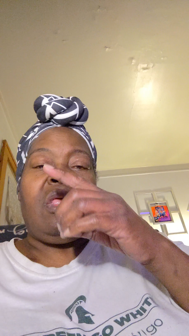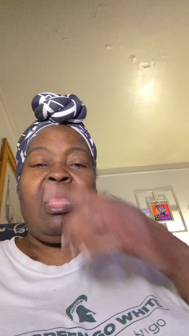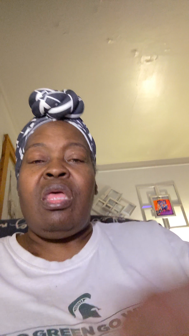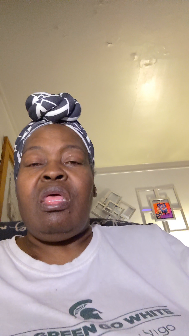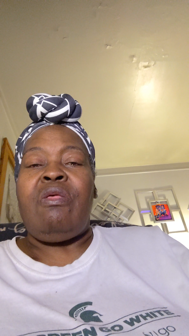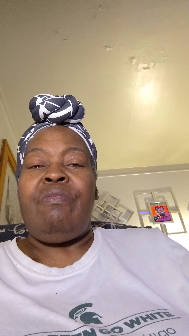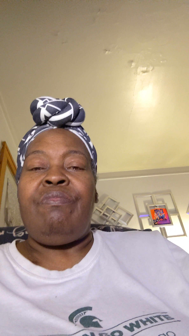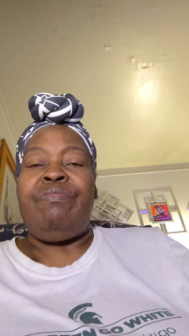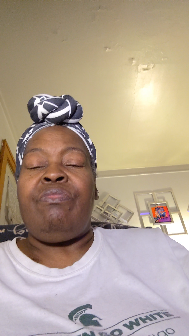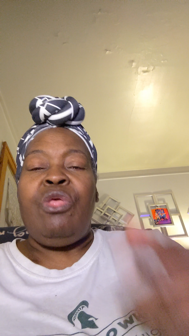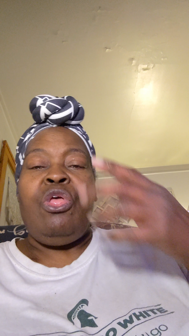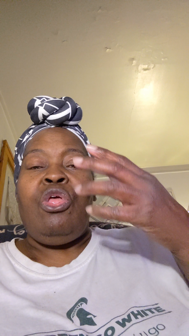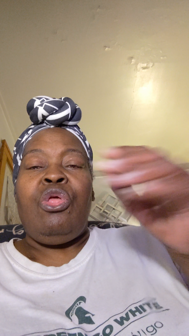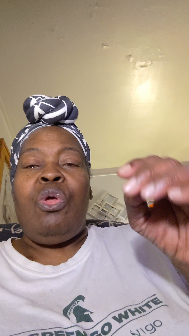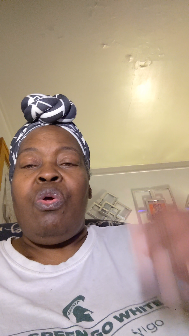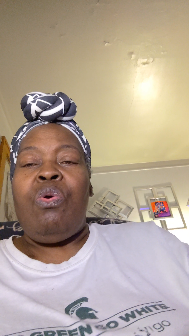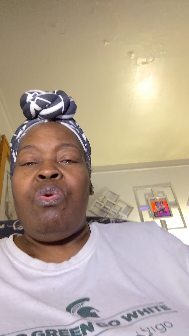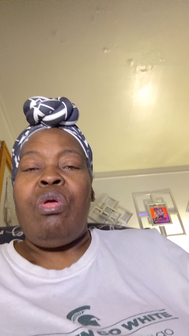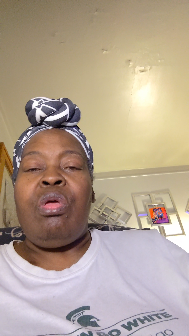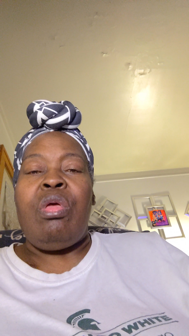going to